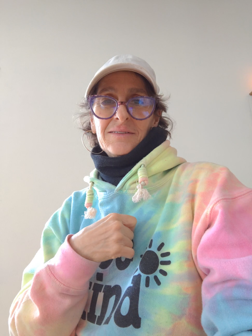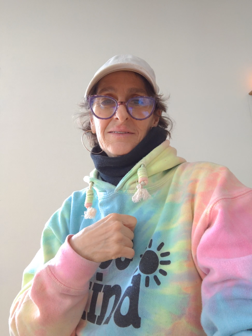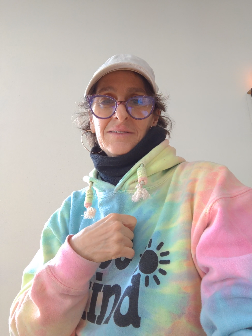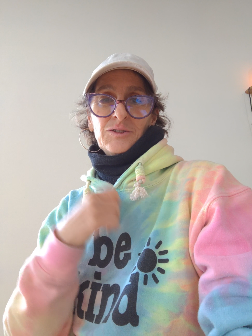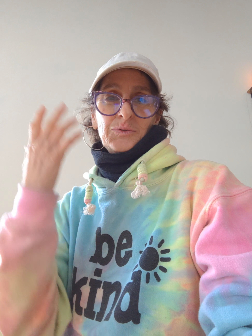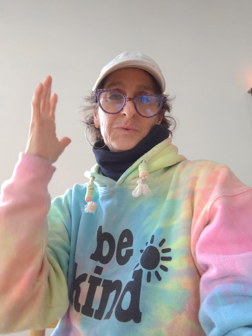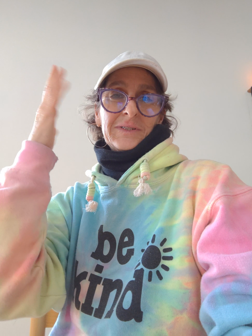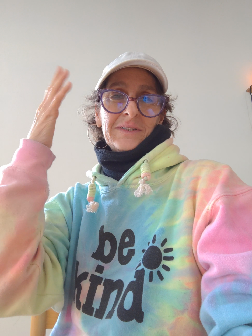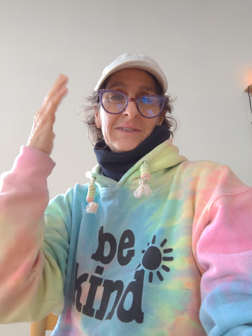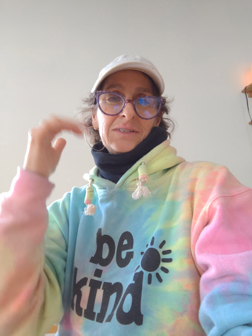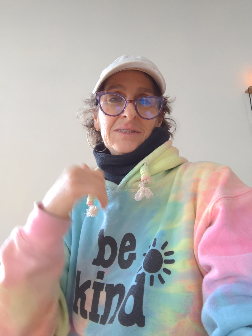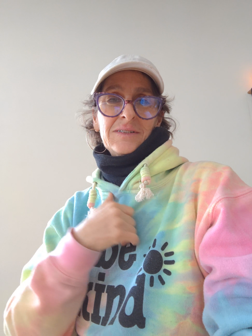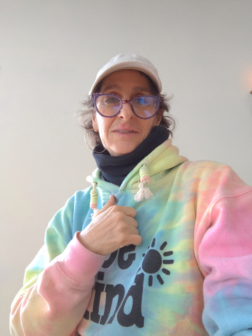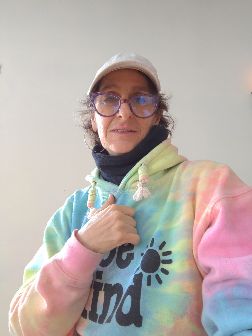tree